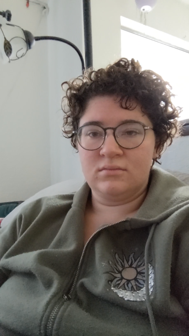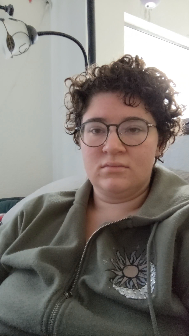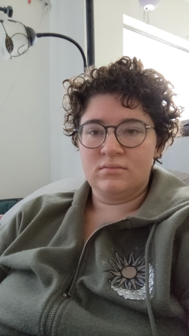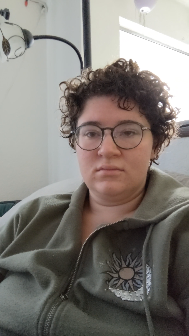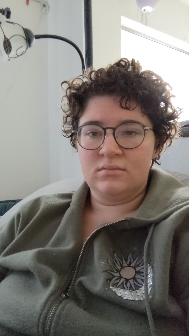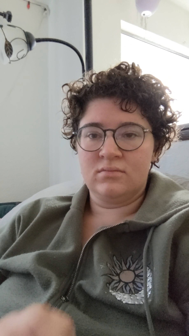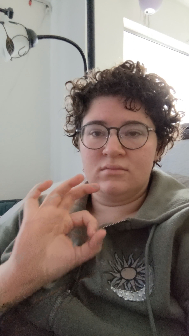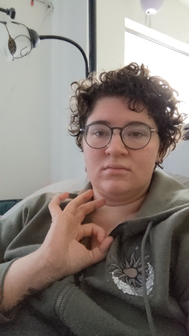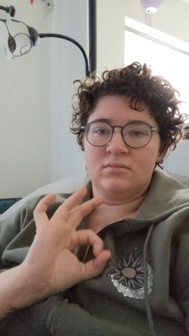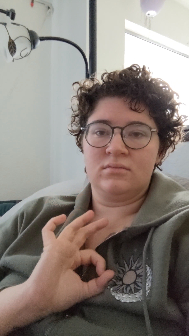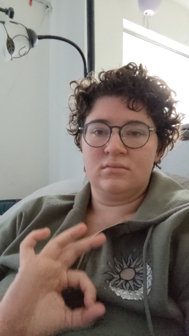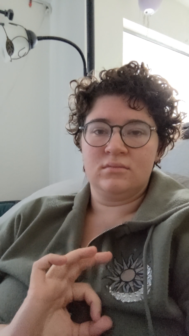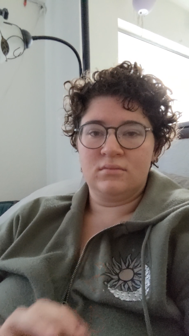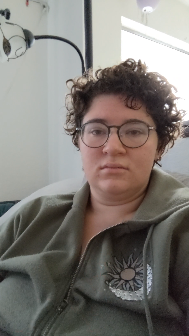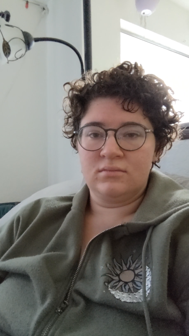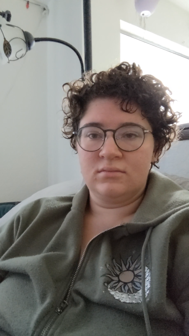button